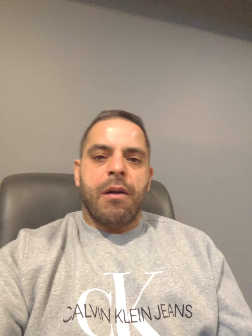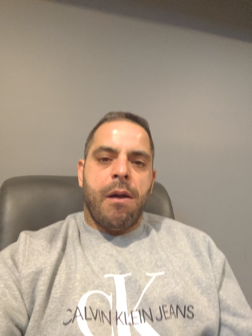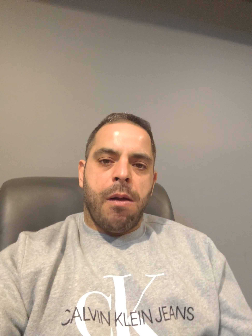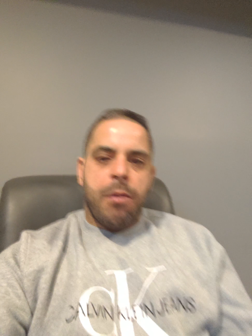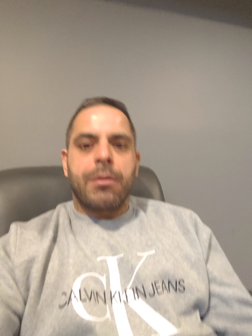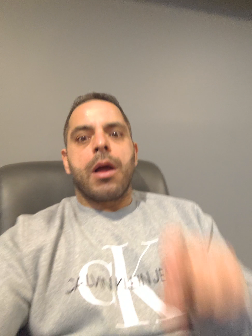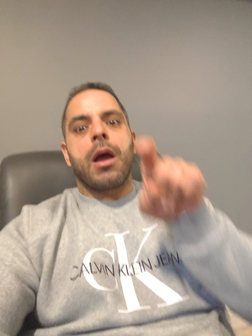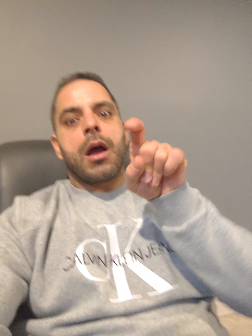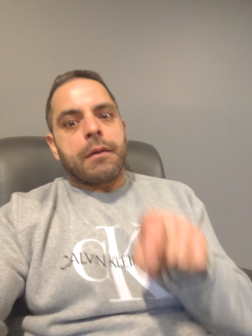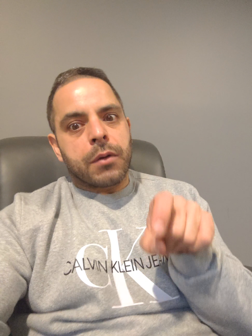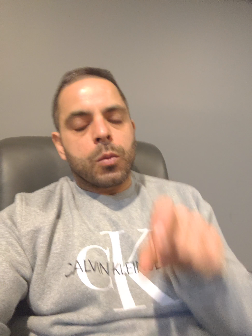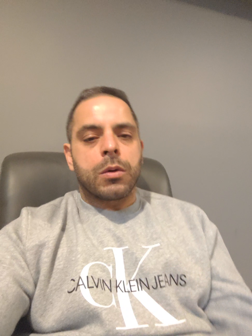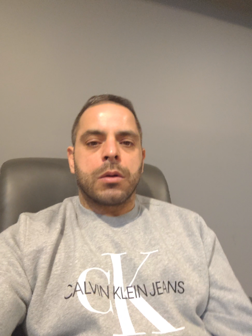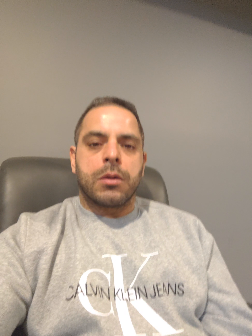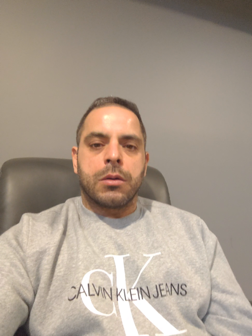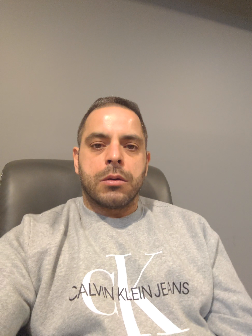have to